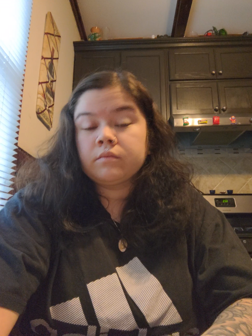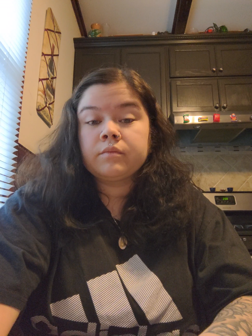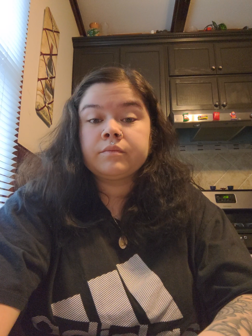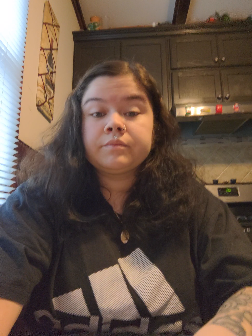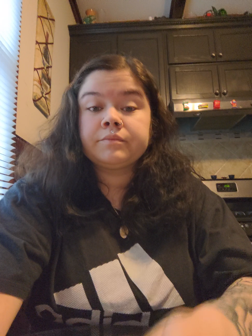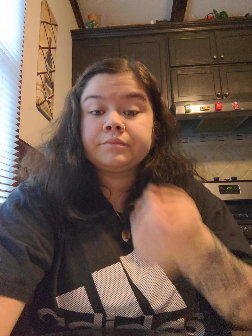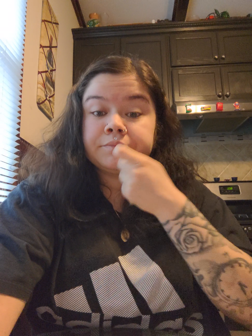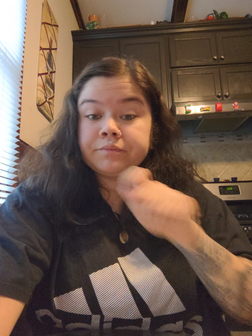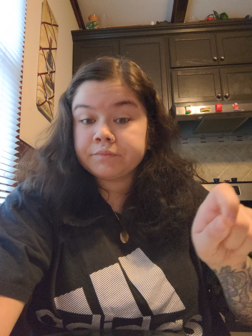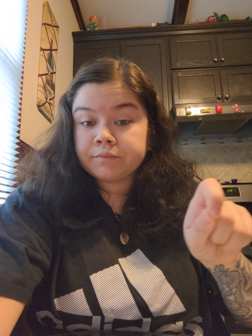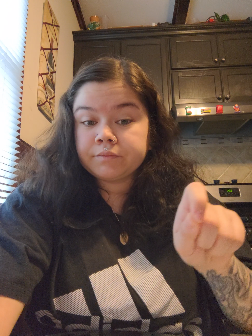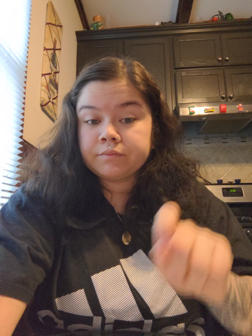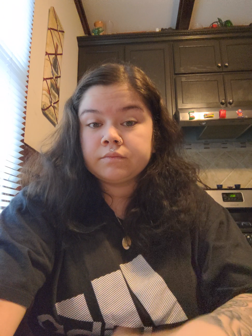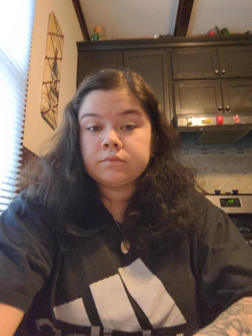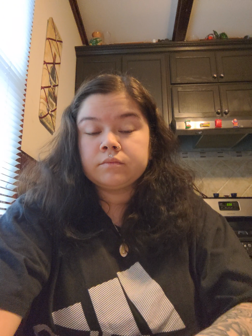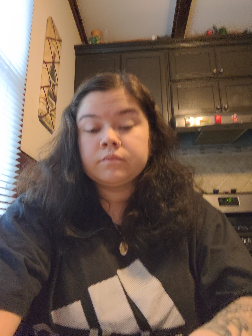pencil